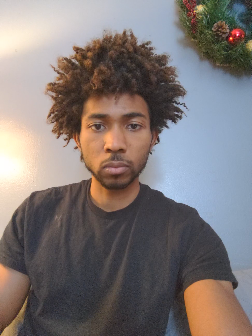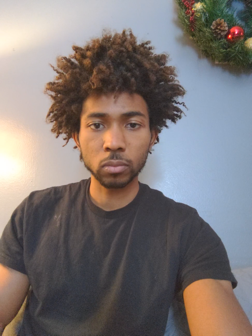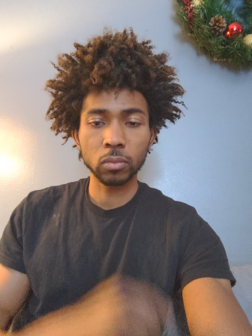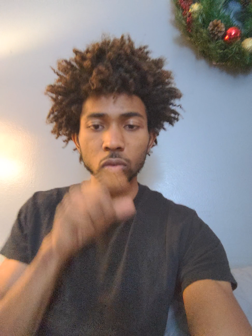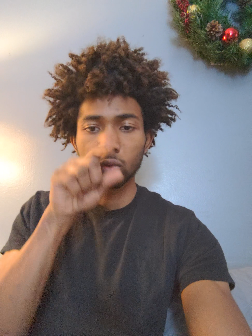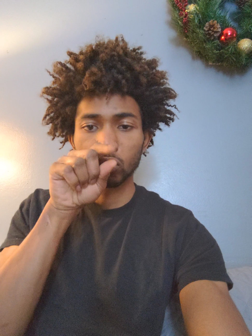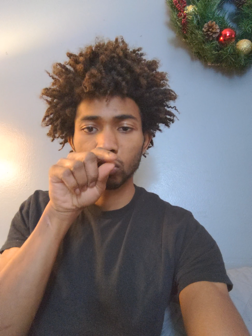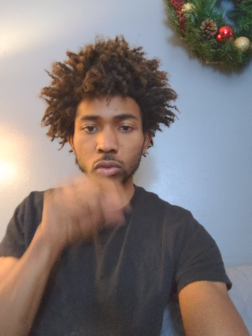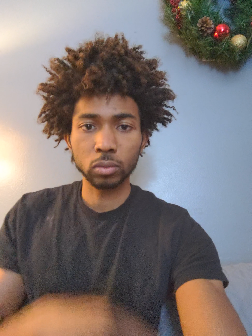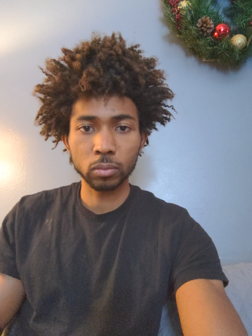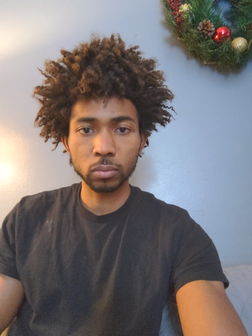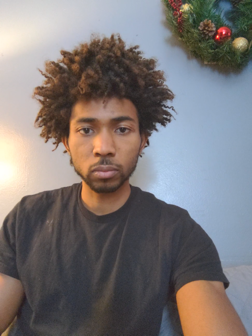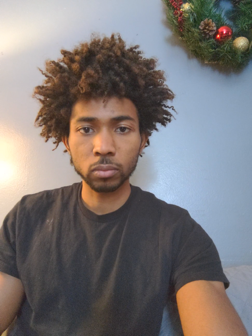hen